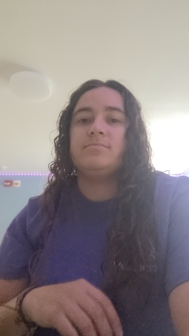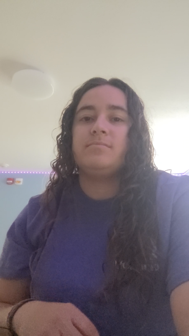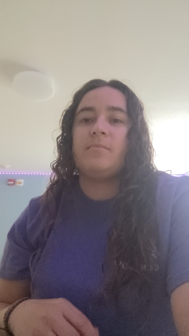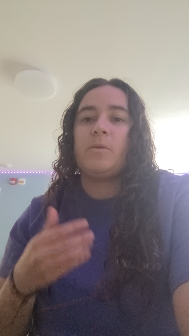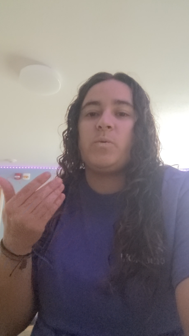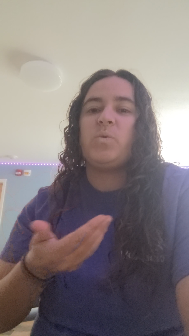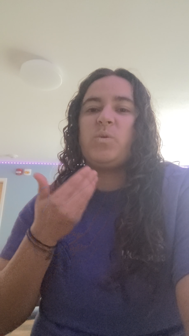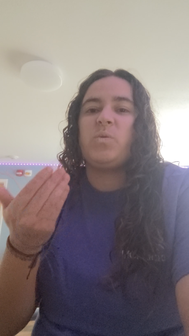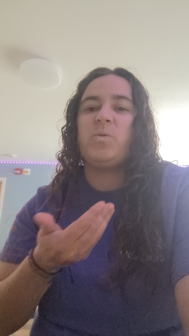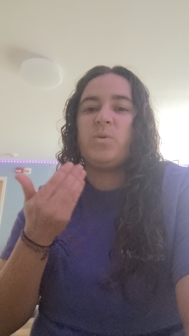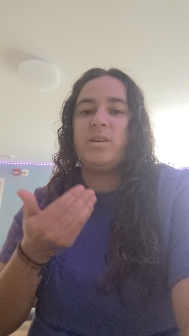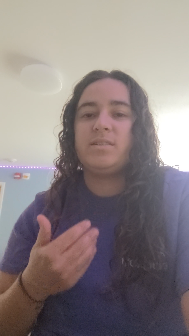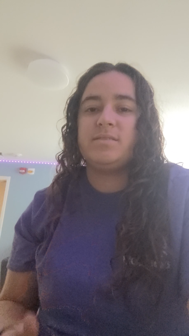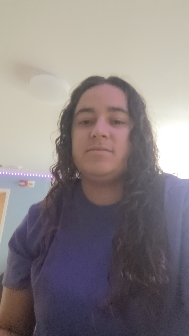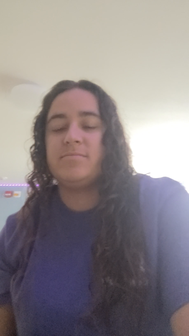new